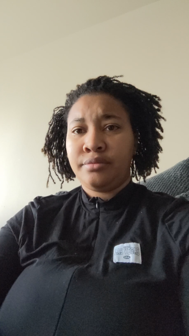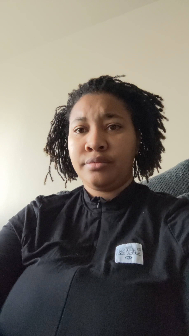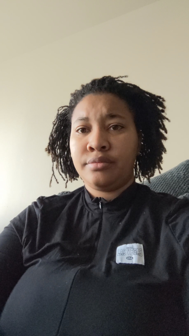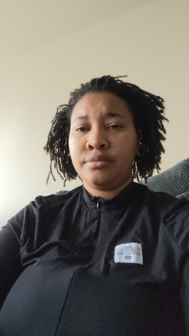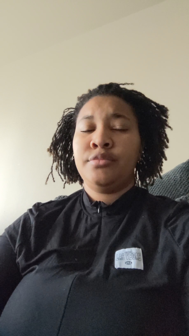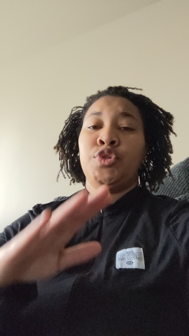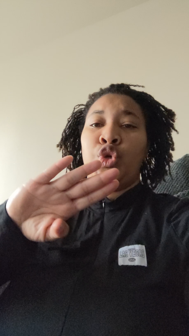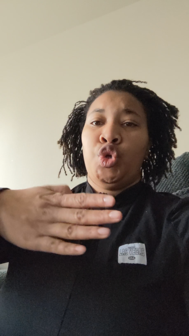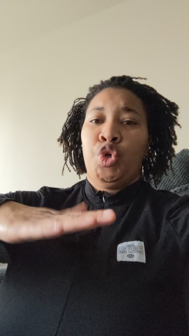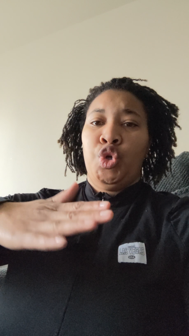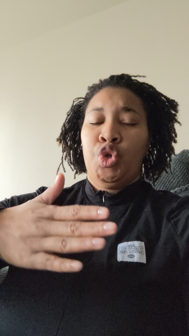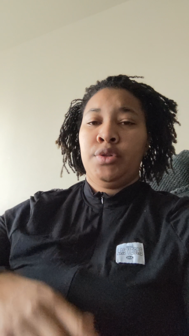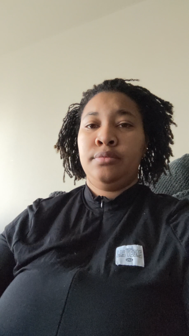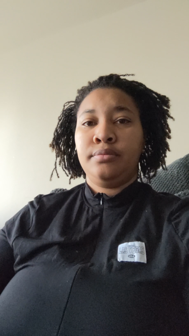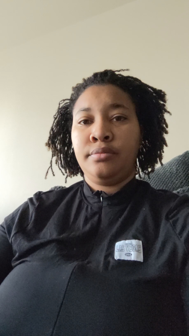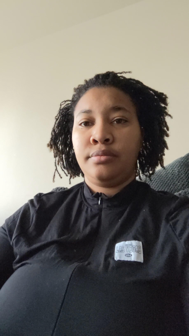cook